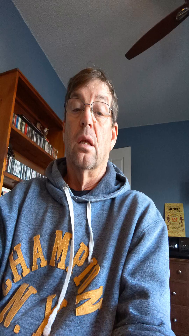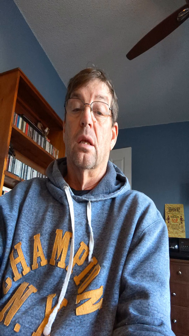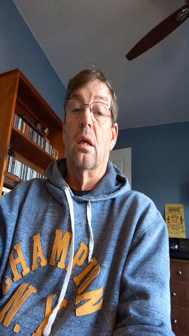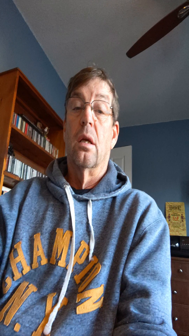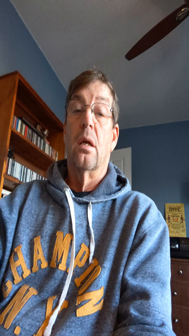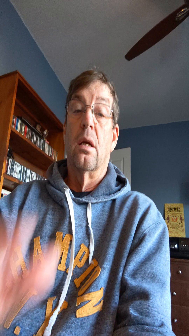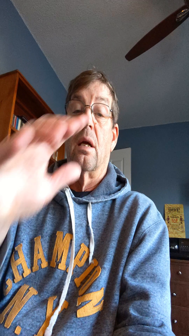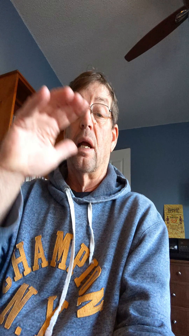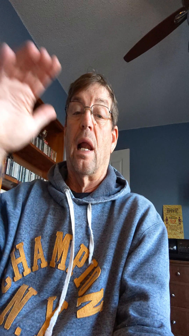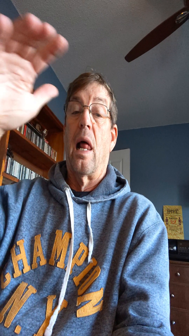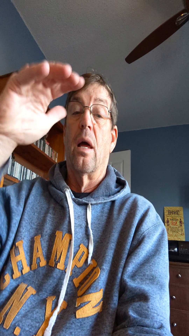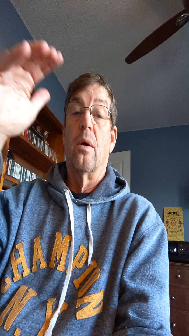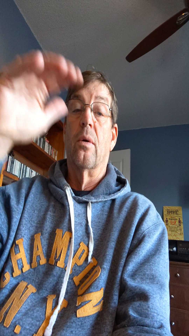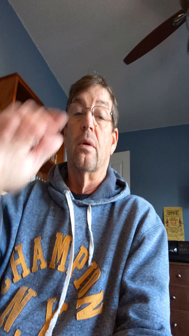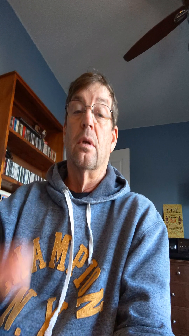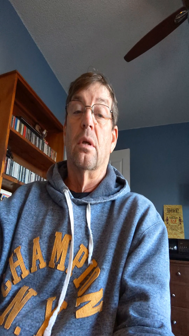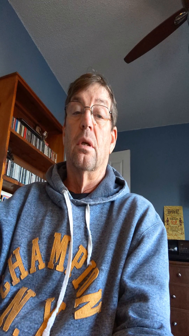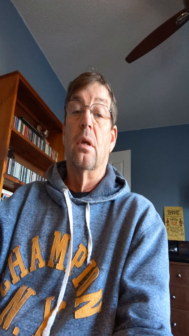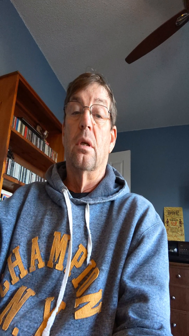cloud